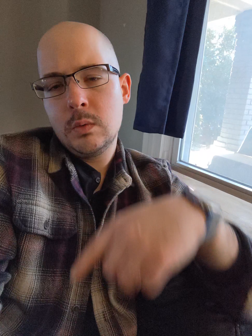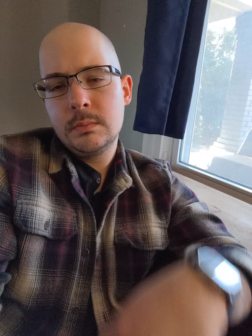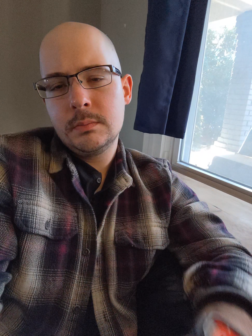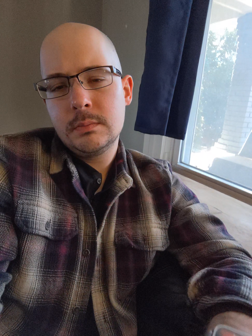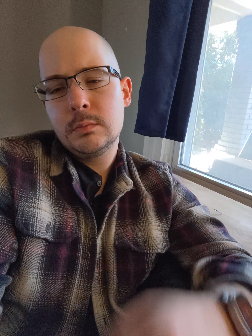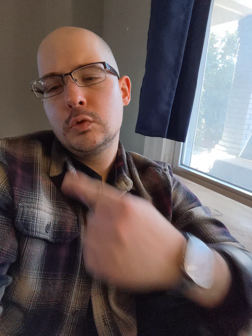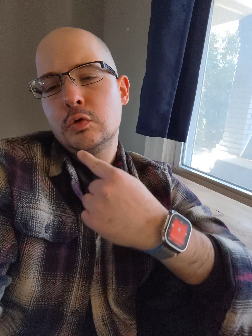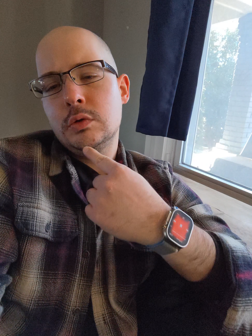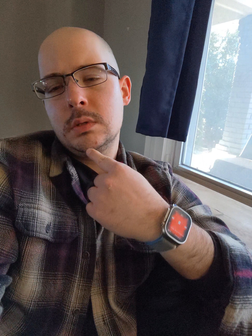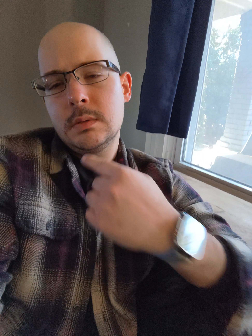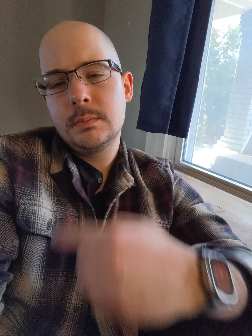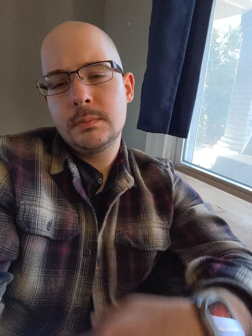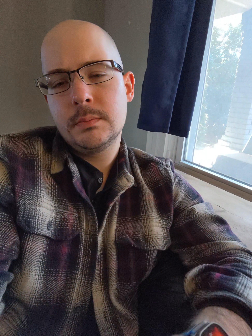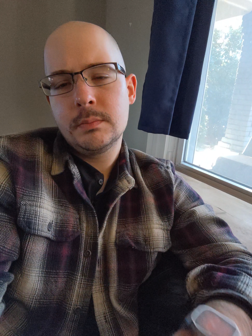chin